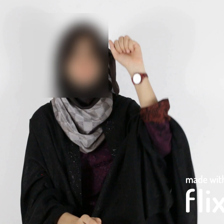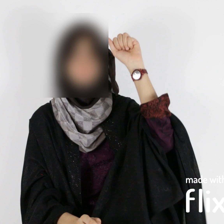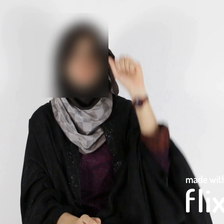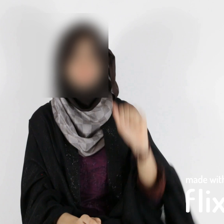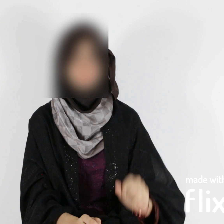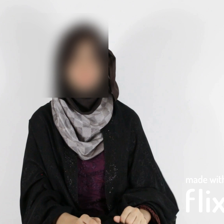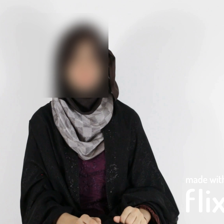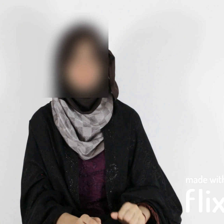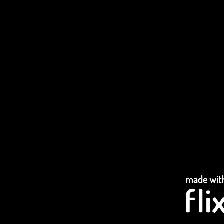آ